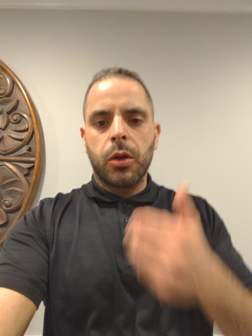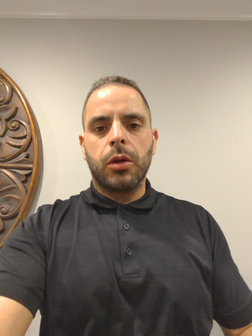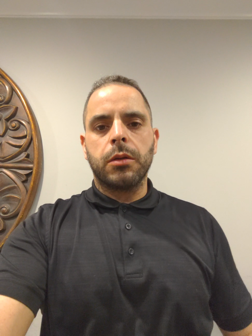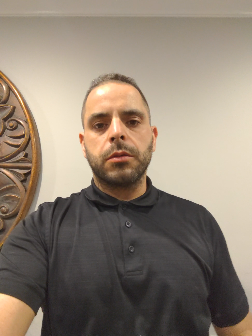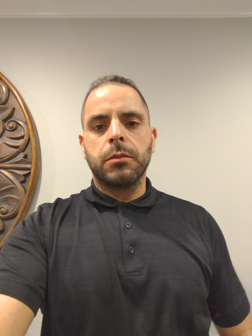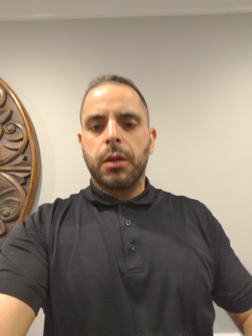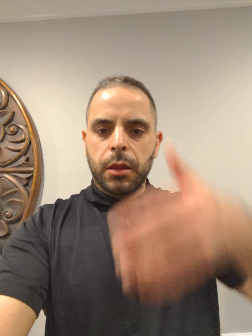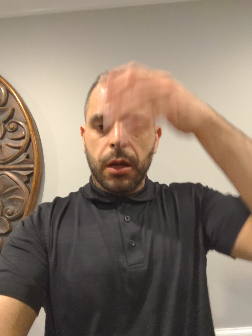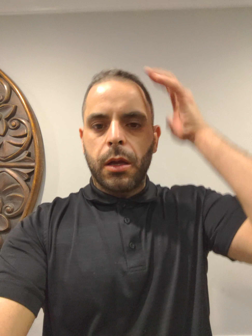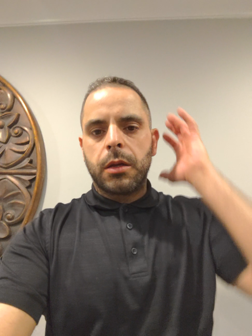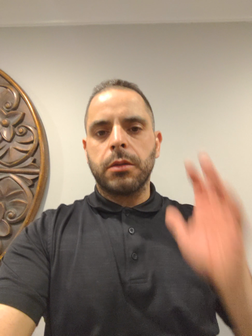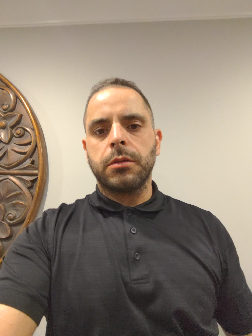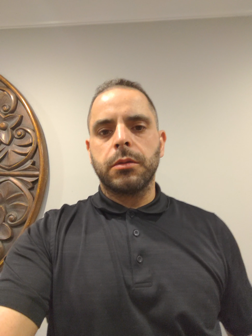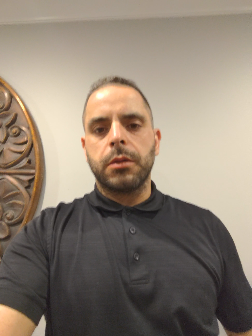lion